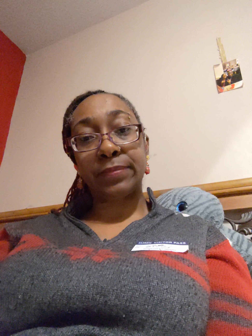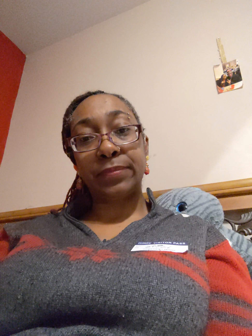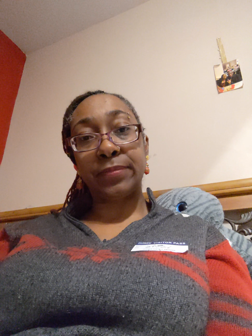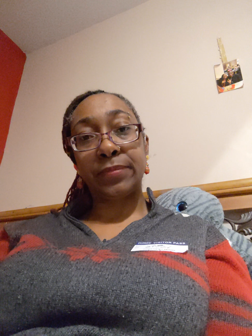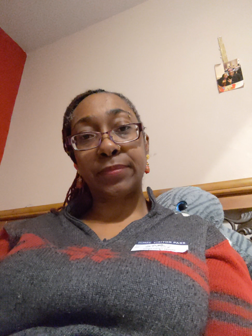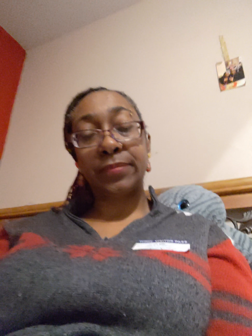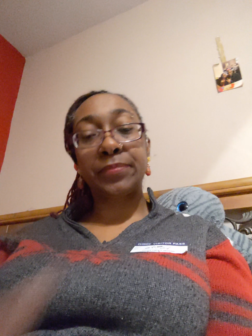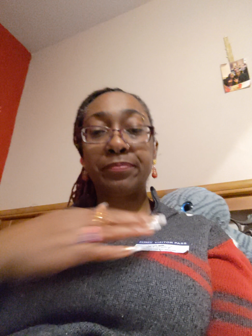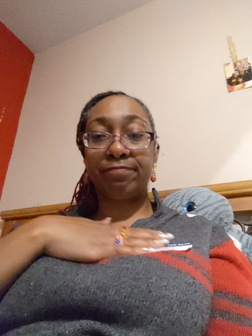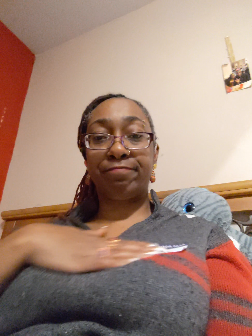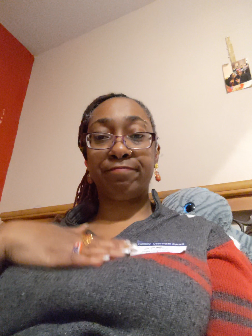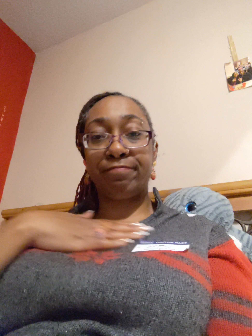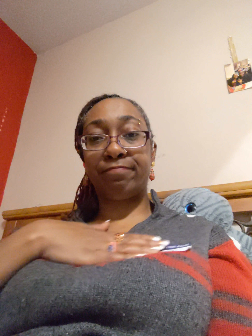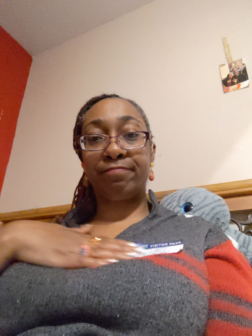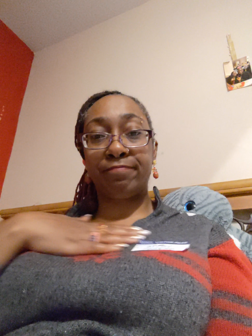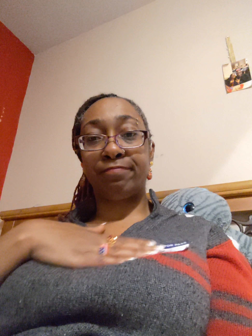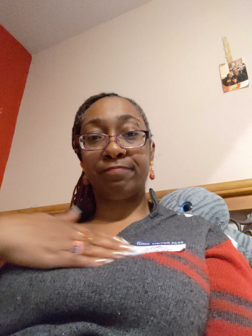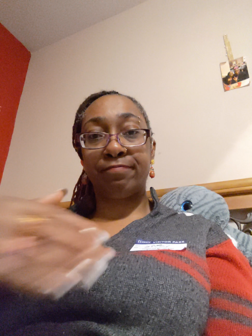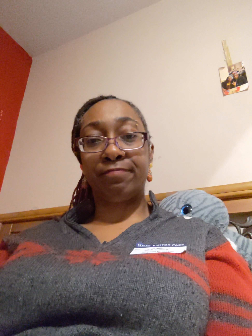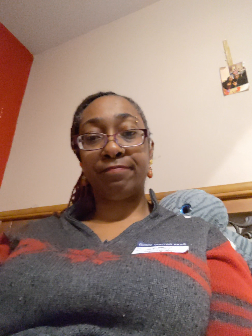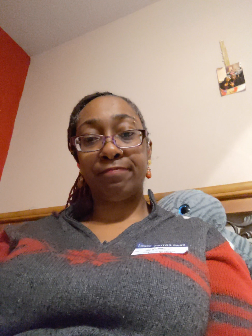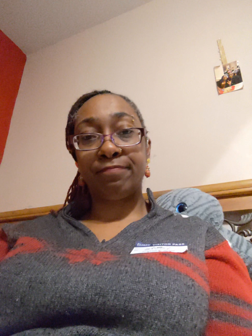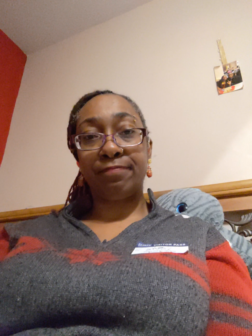please